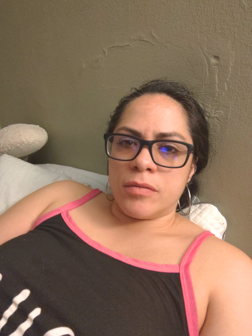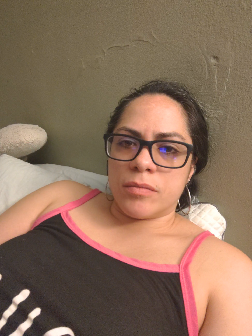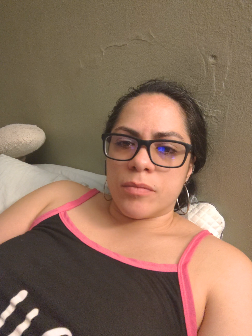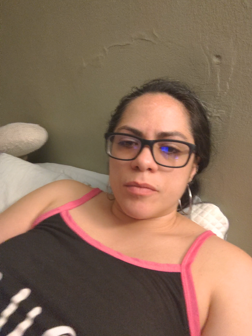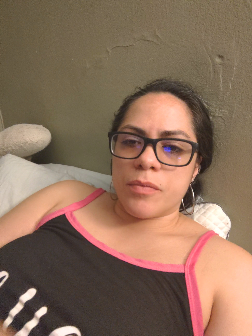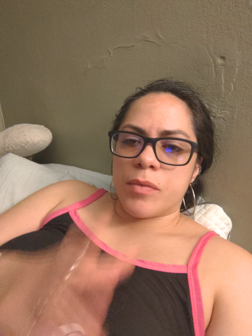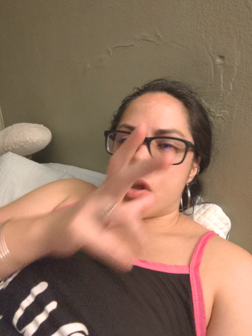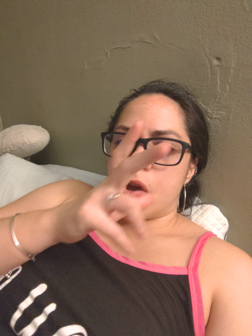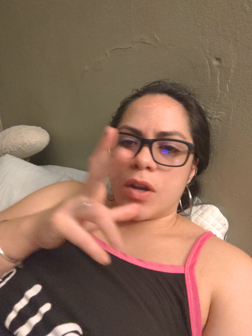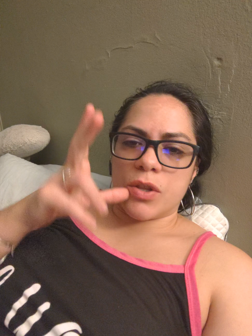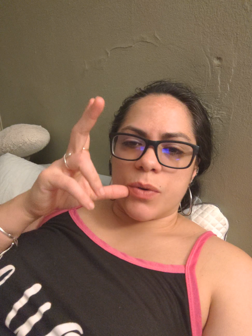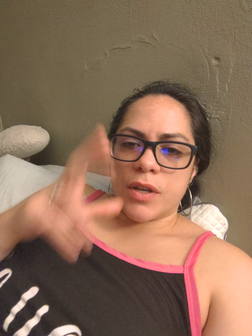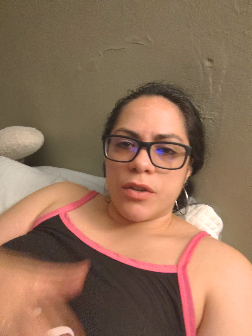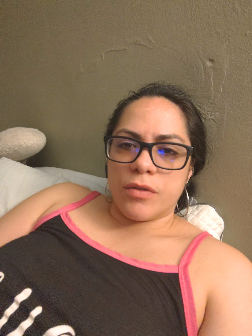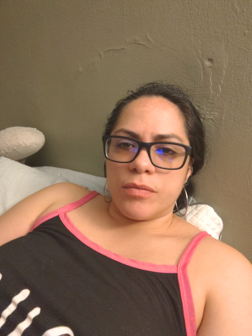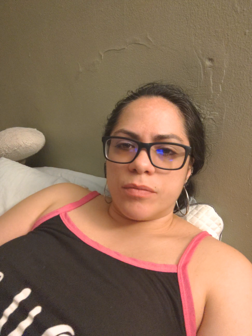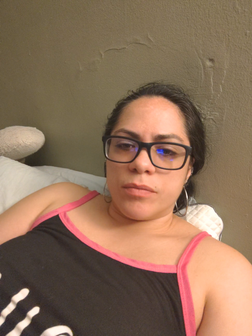underwear